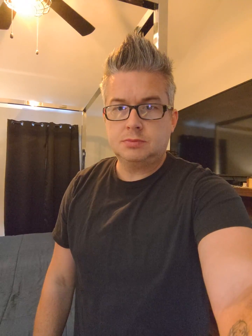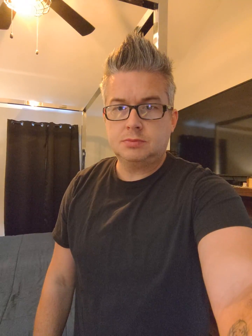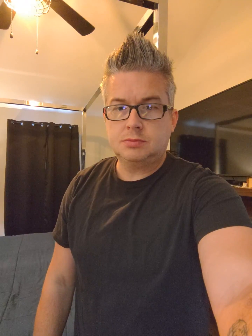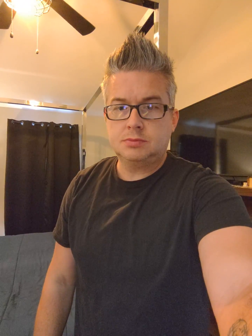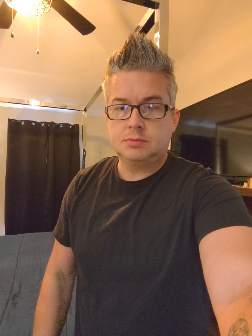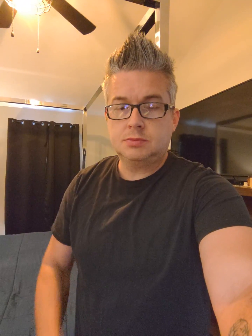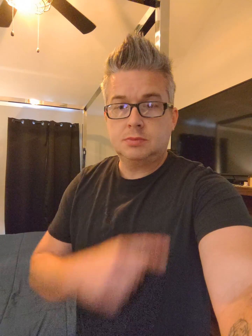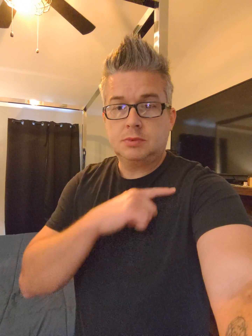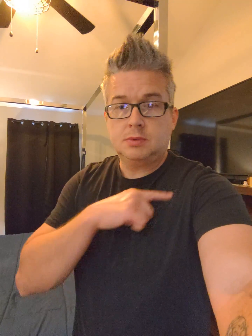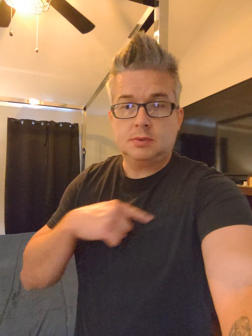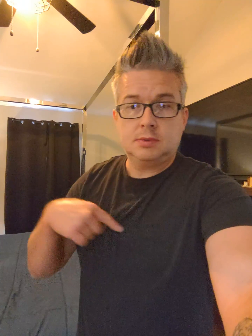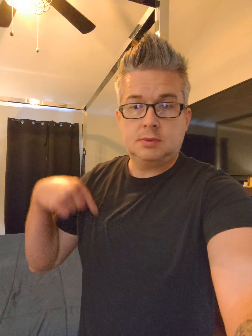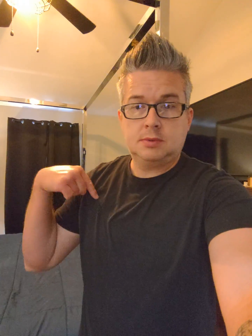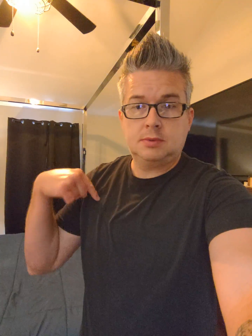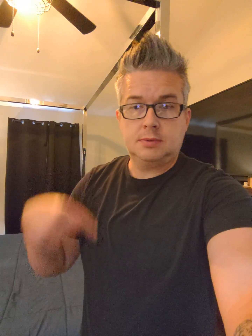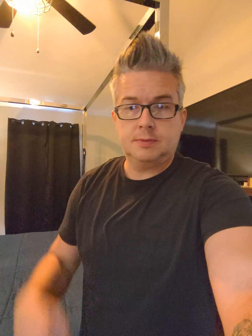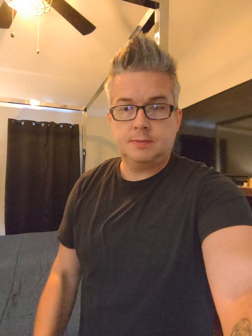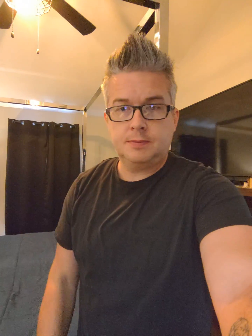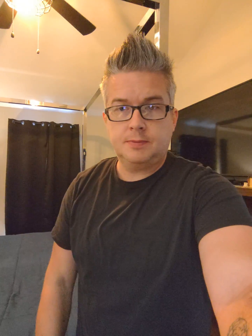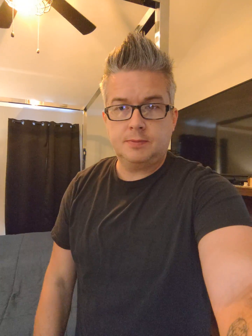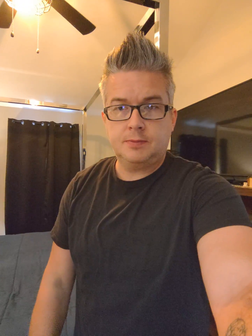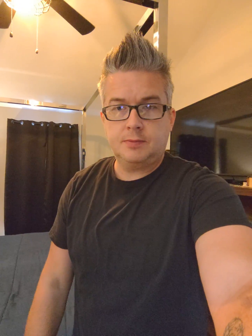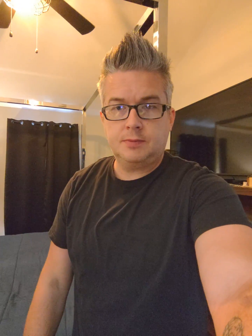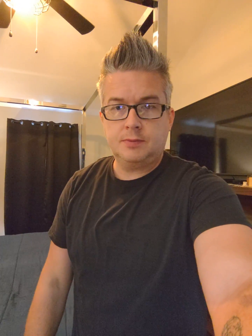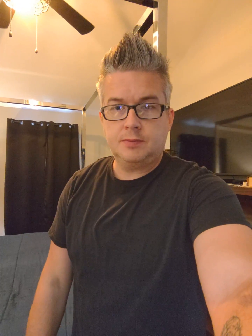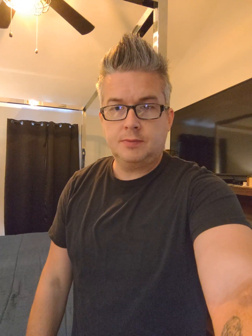necklace